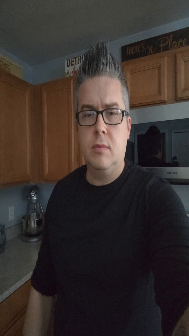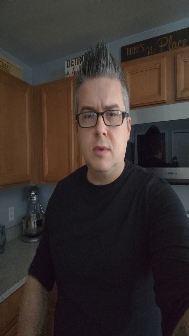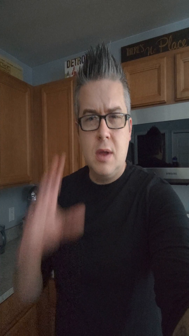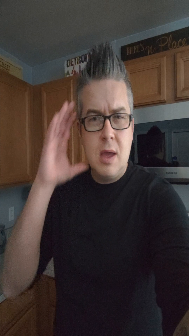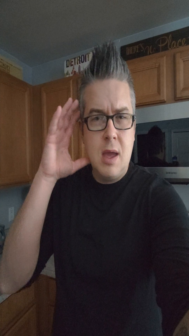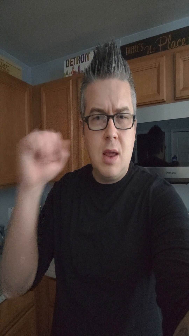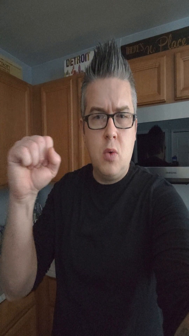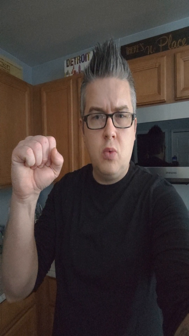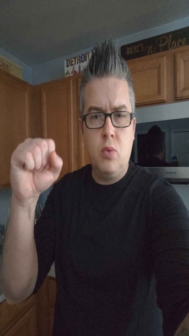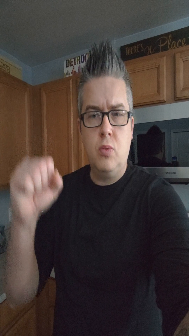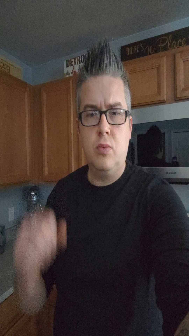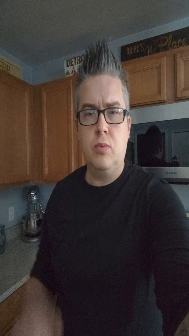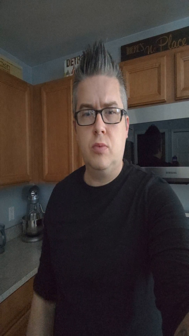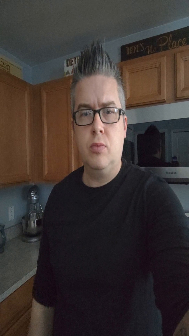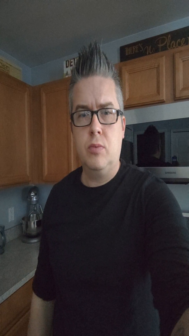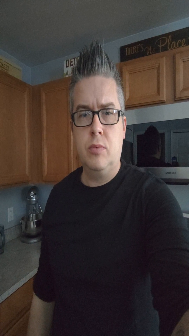loud